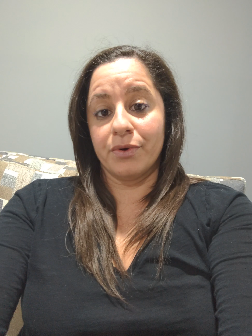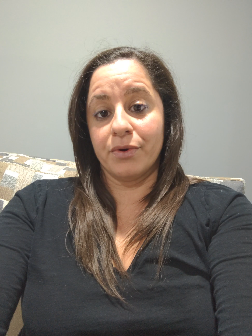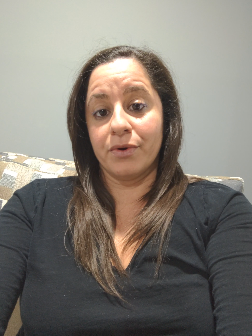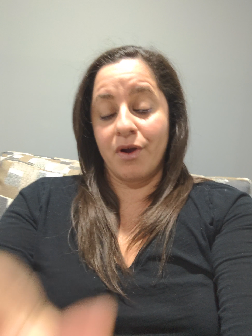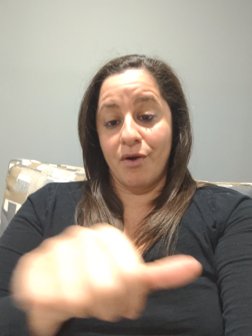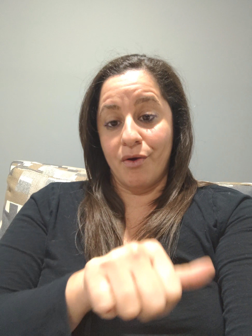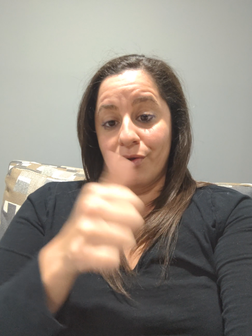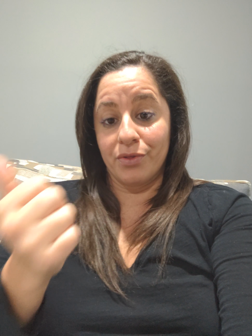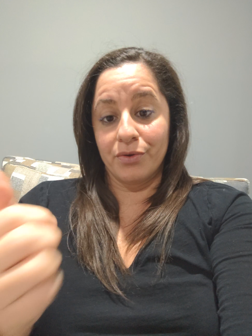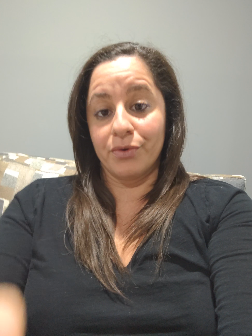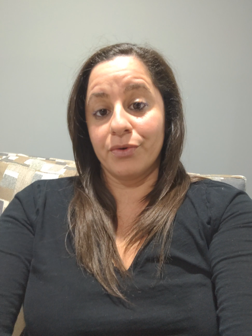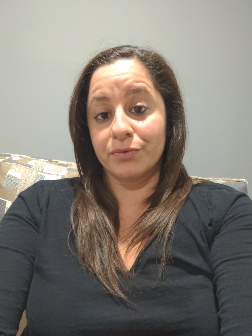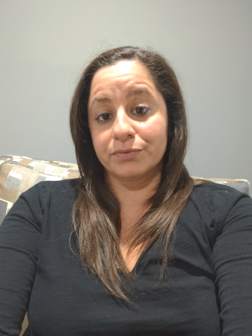another